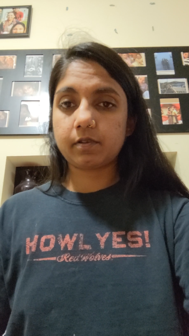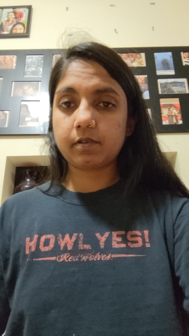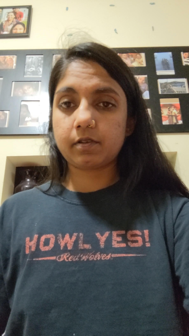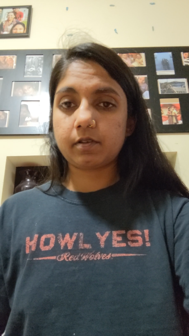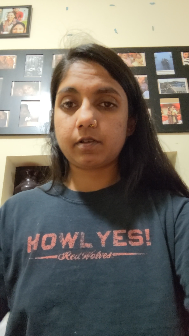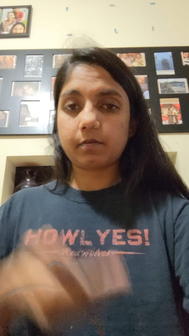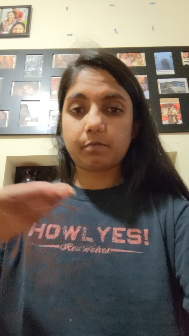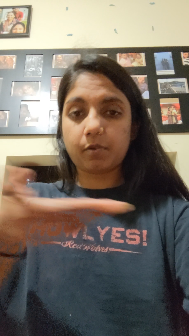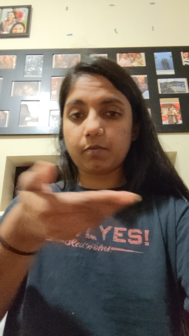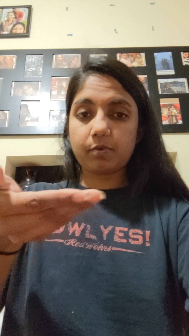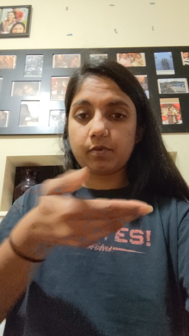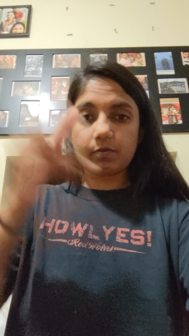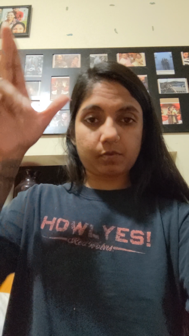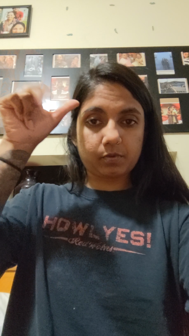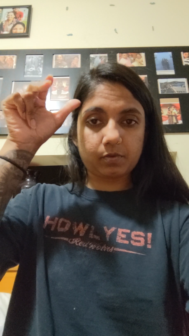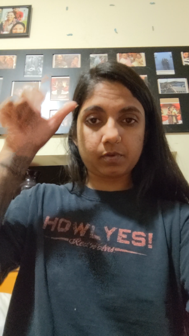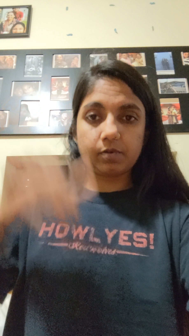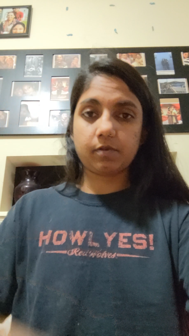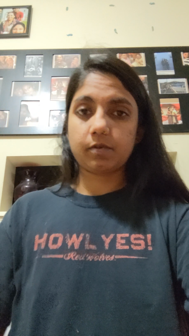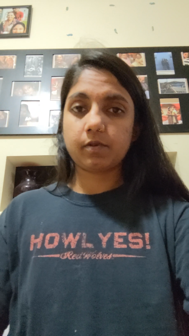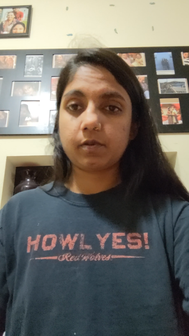pony